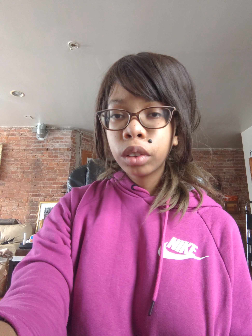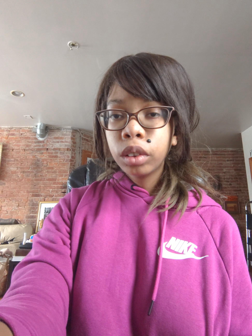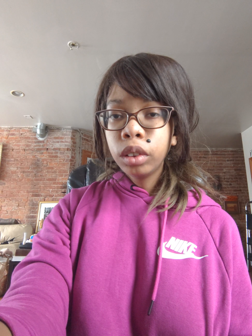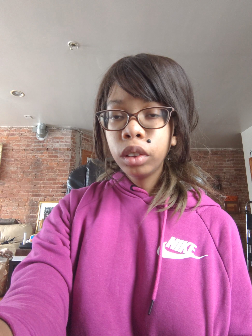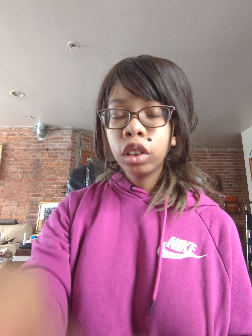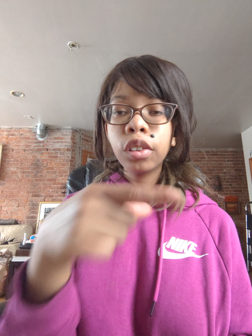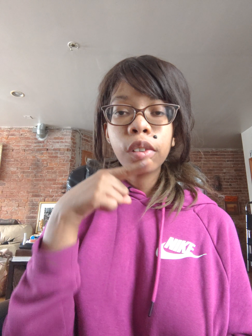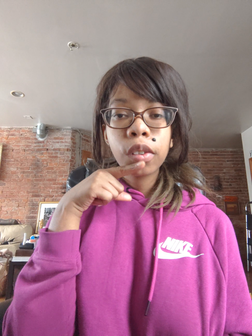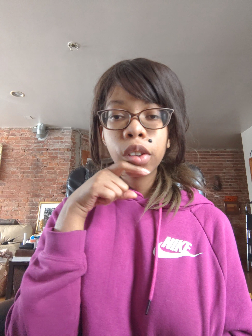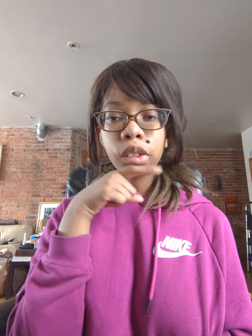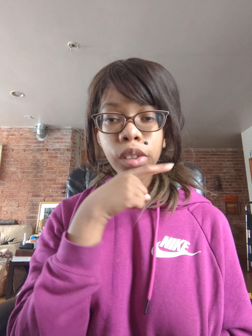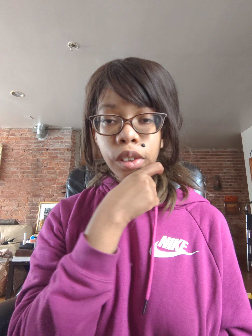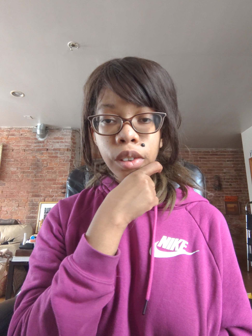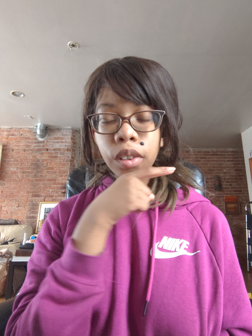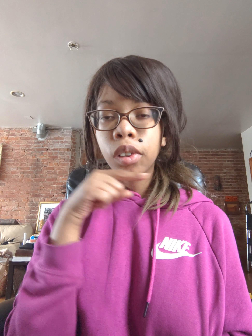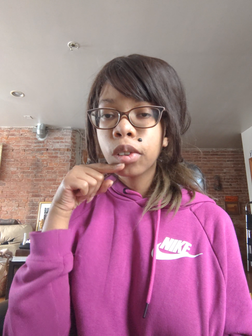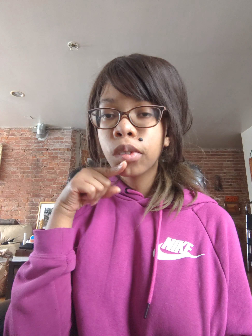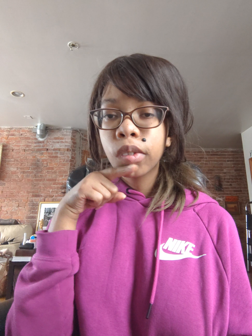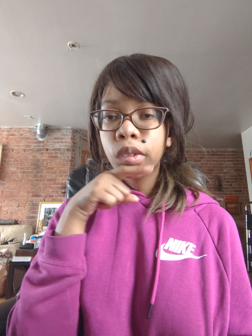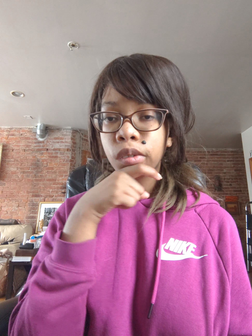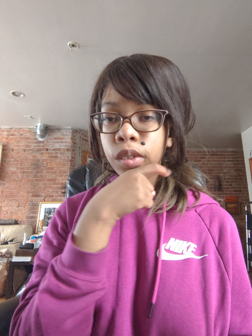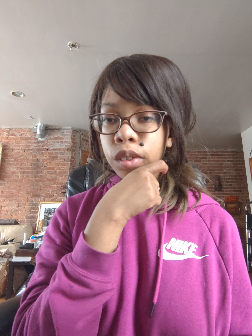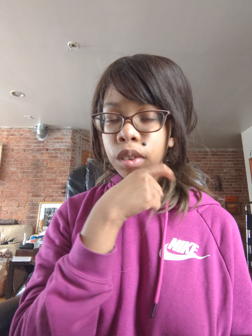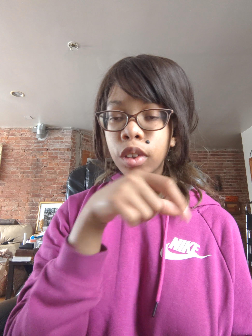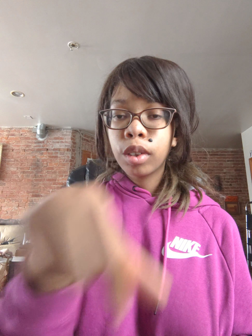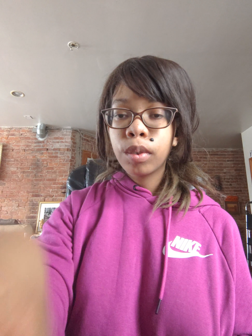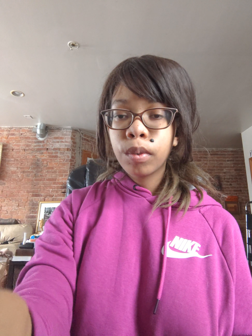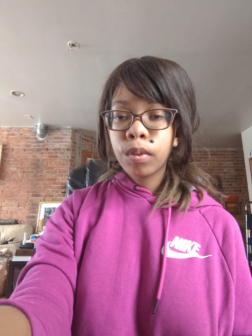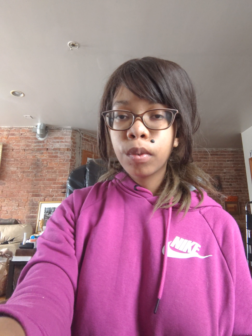cereal